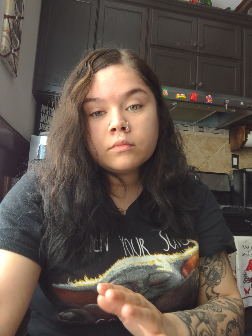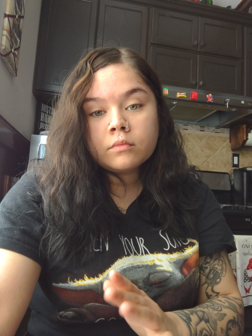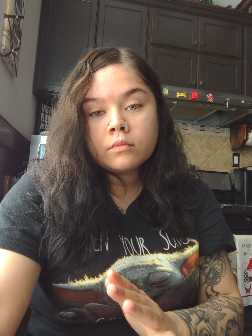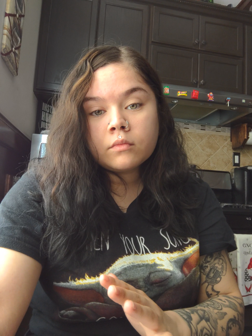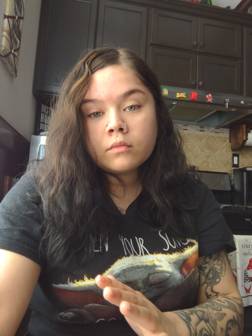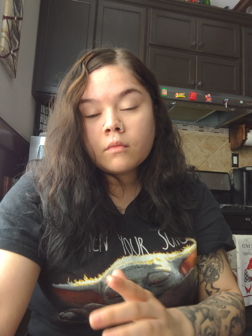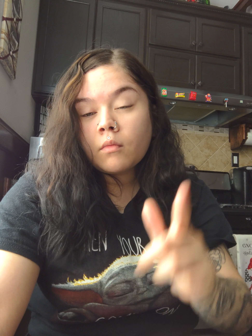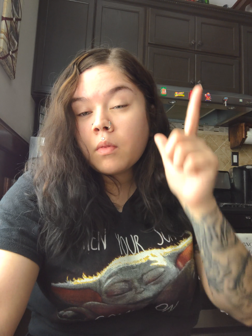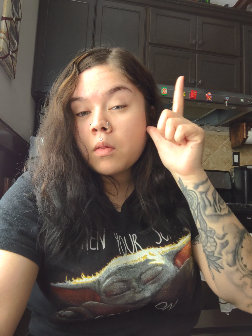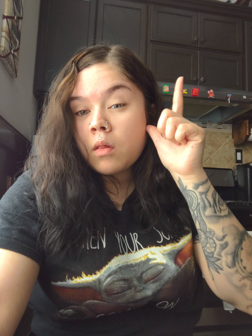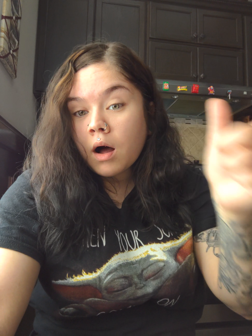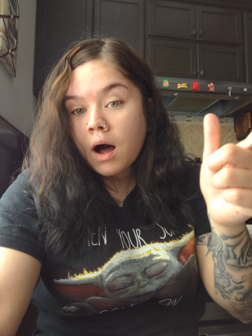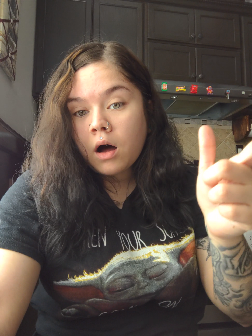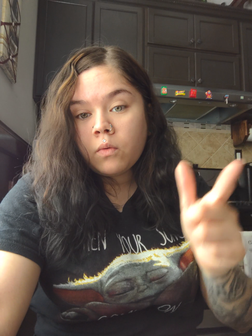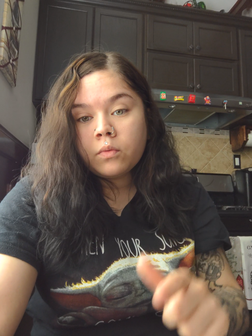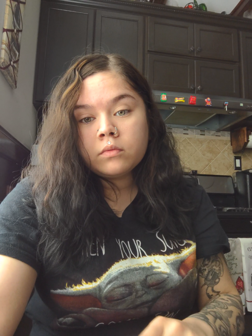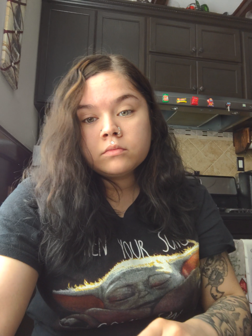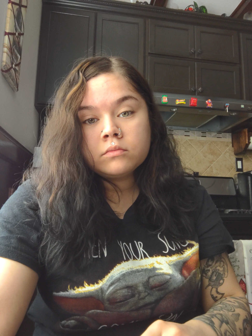loud